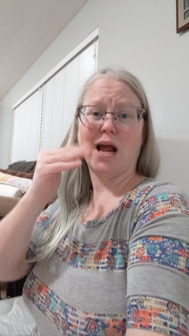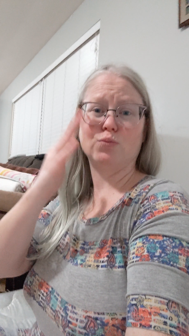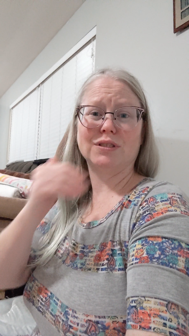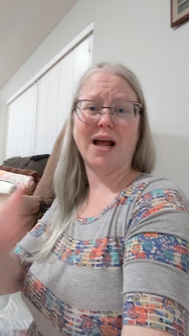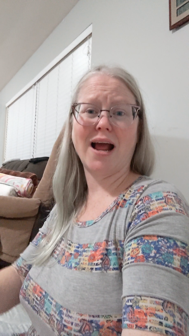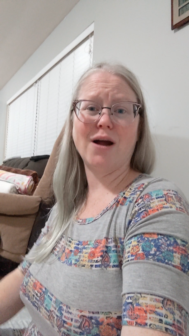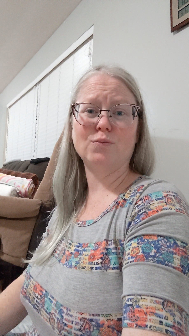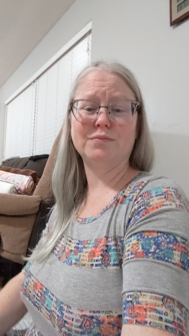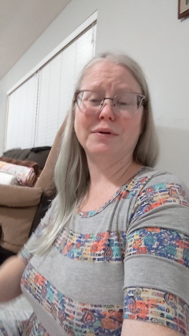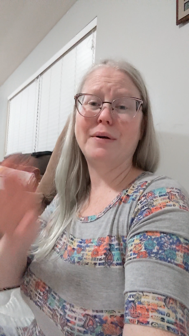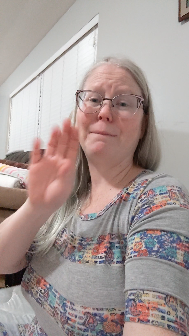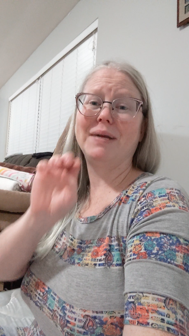be